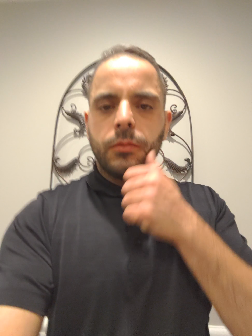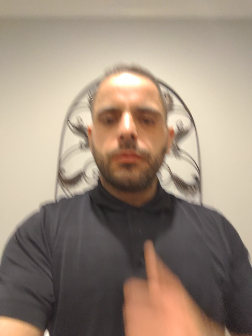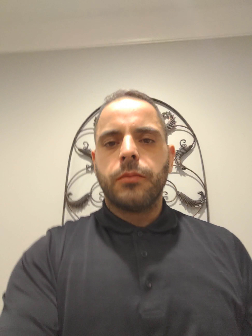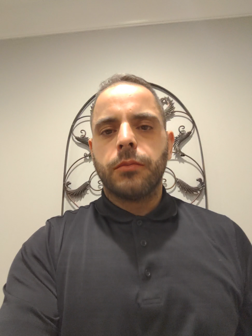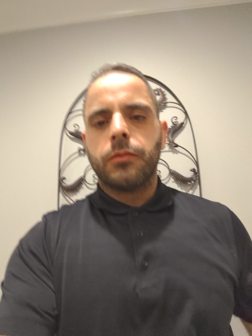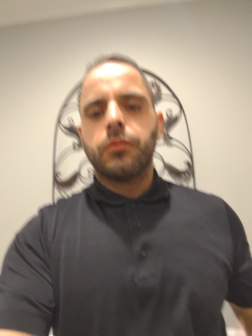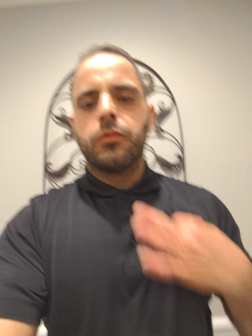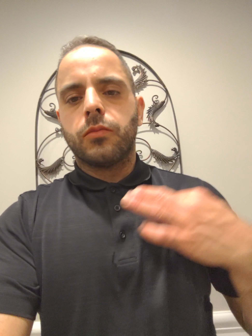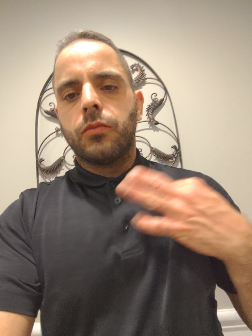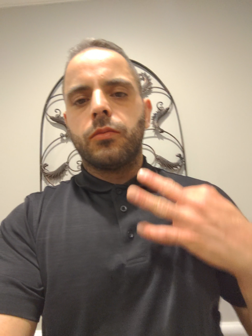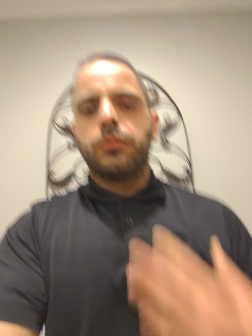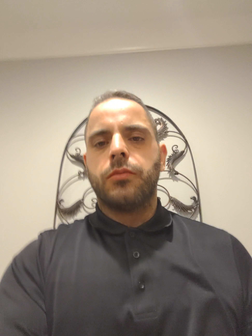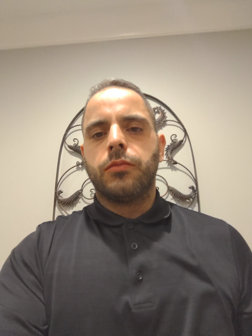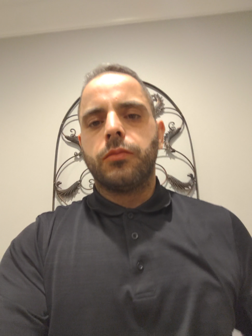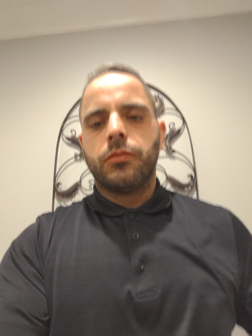shirt